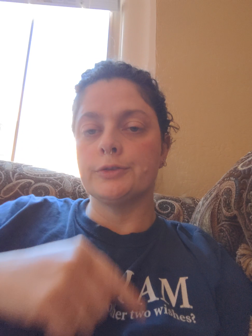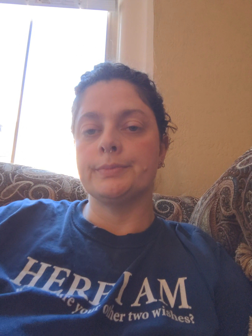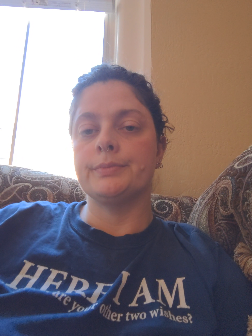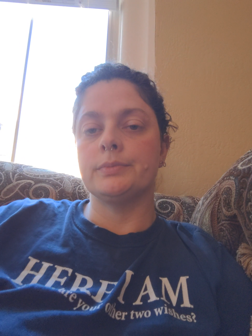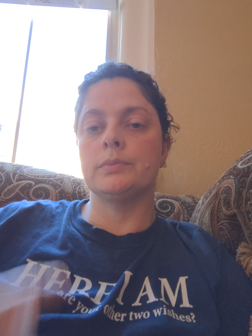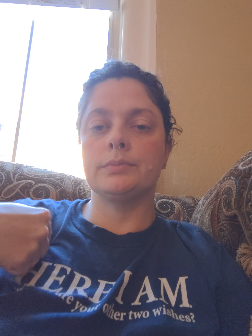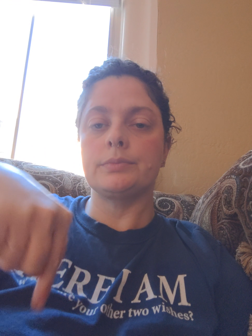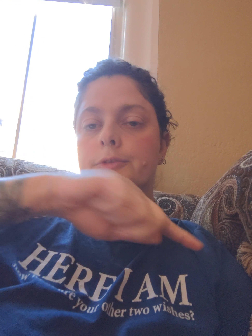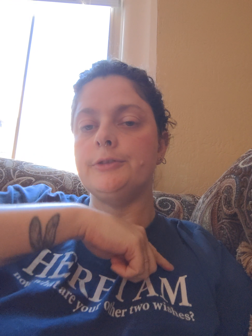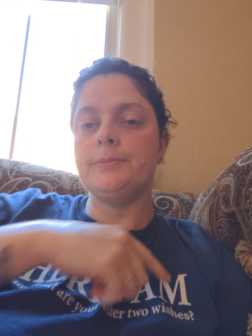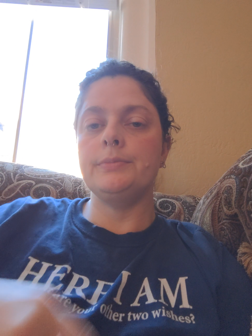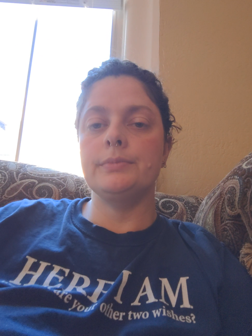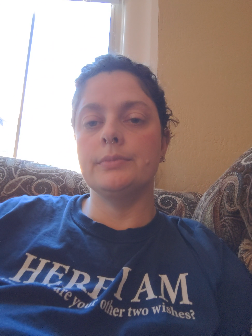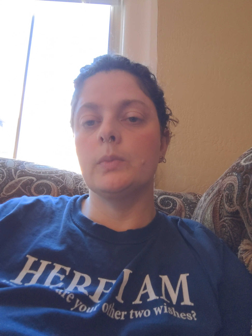we